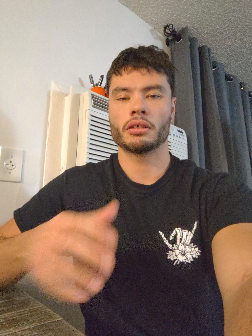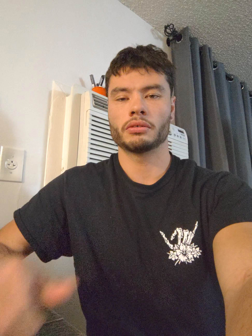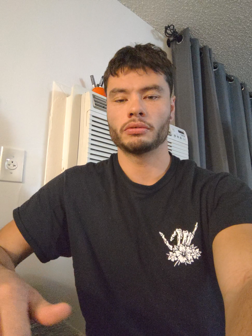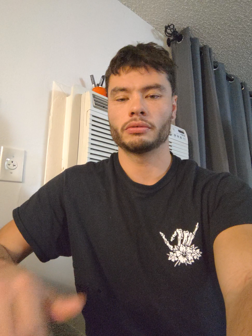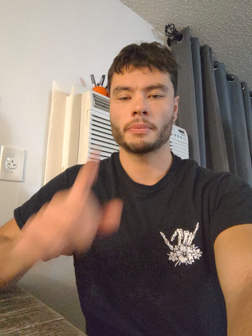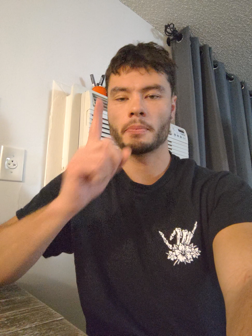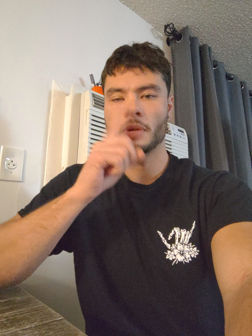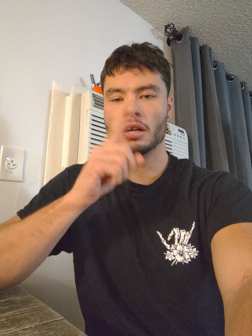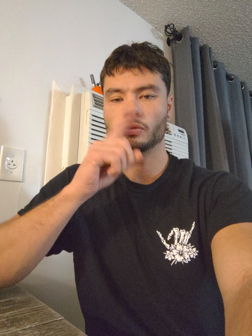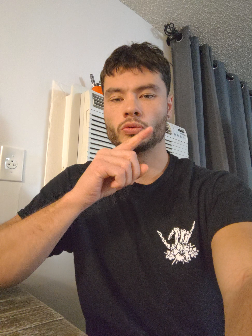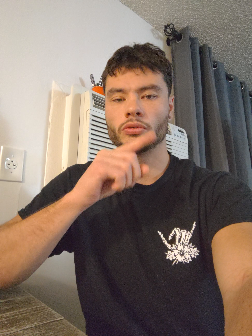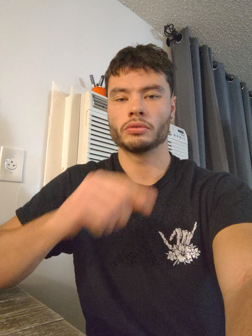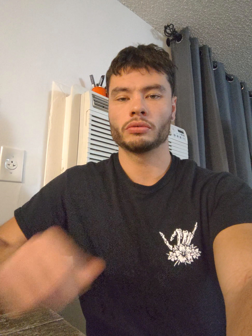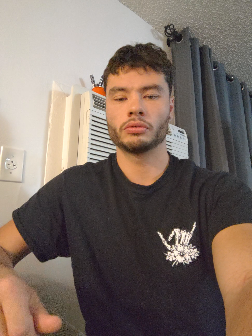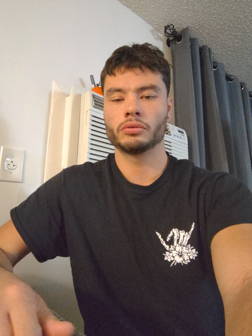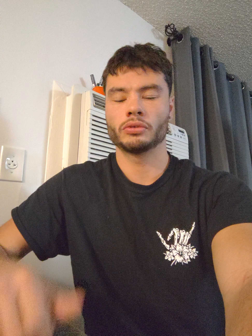mouse